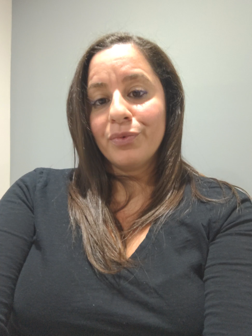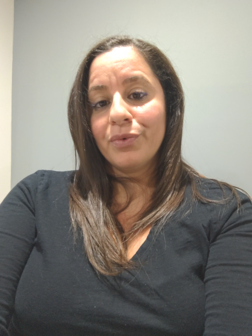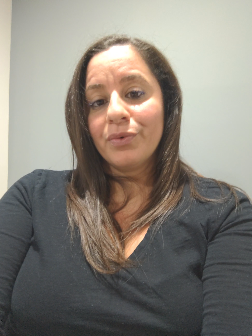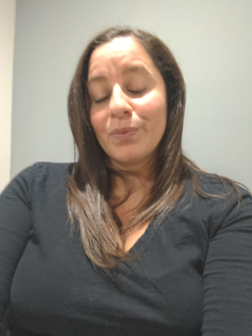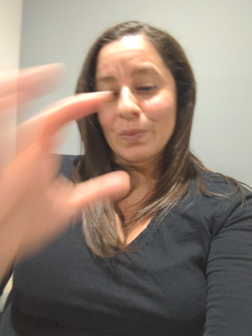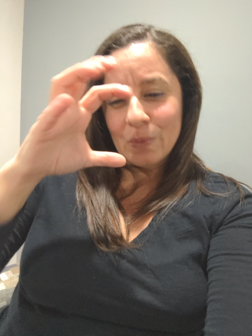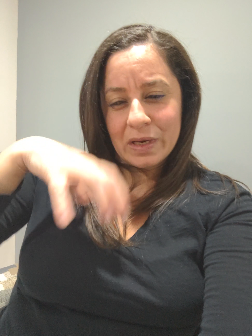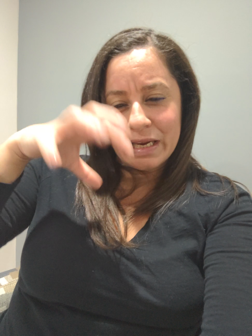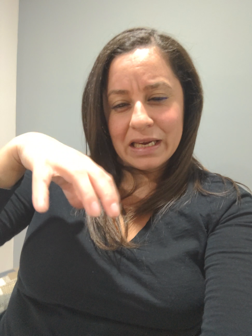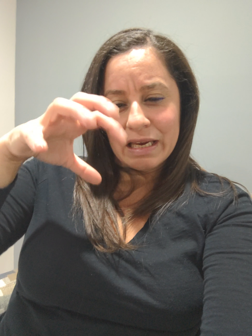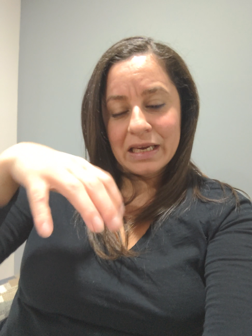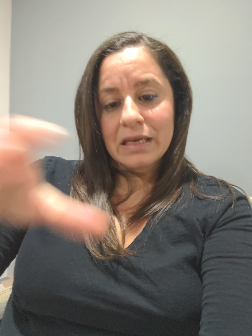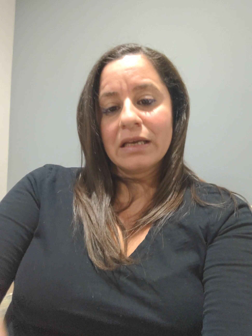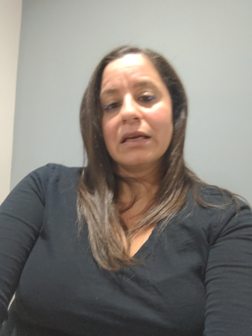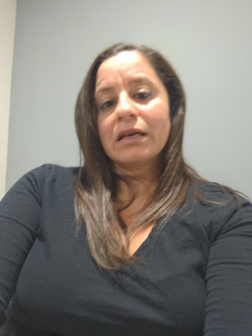rain